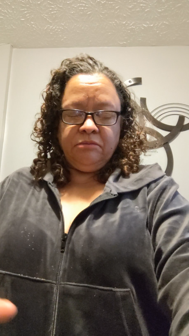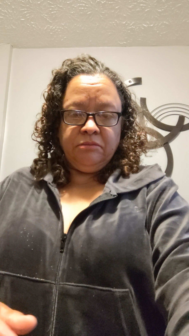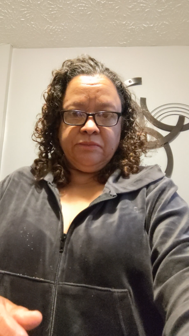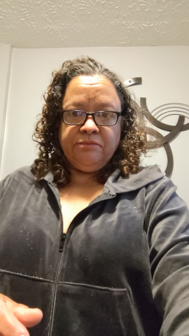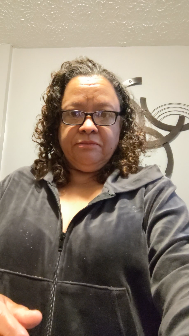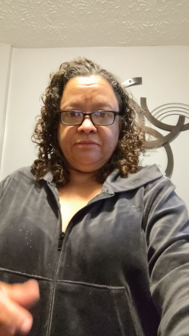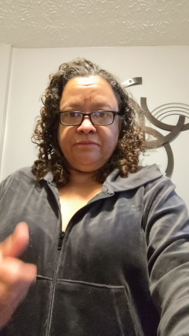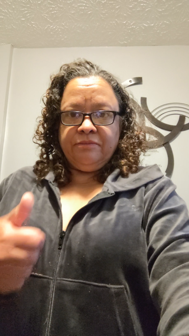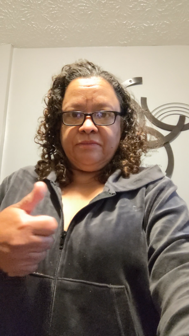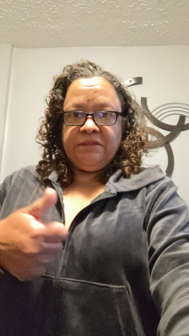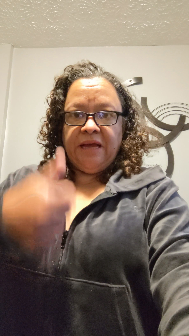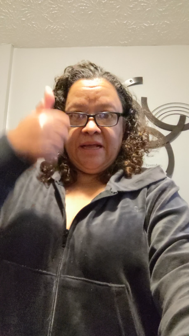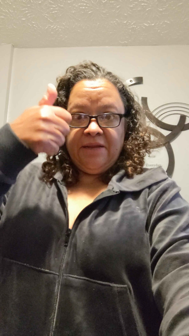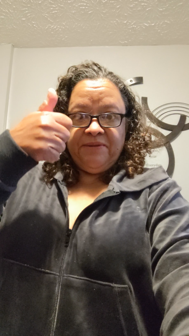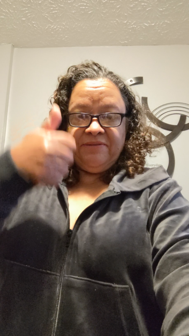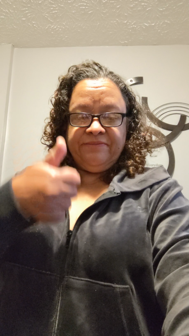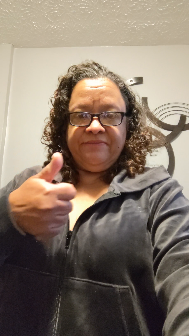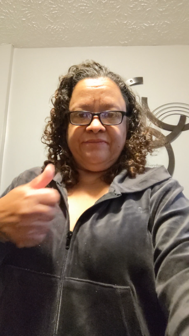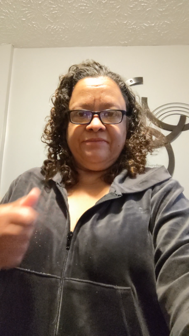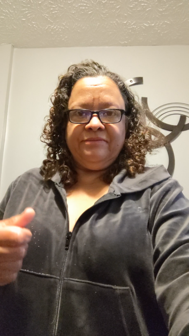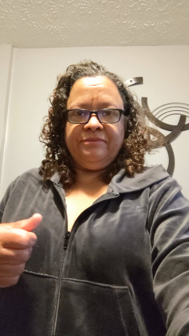help